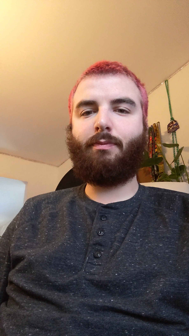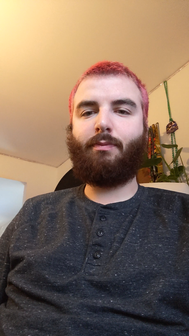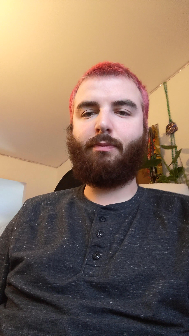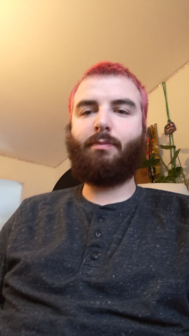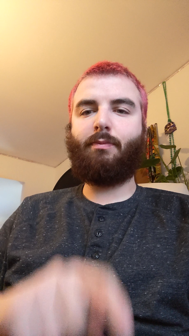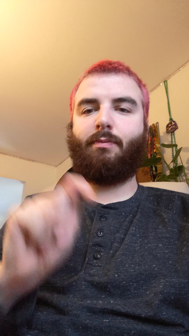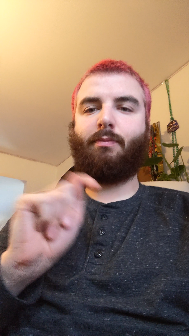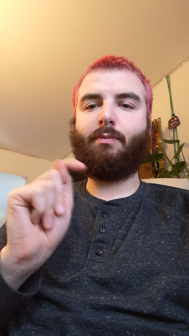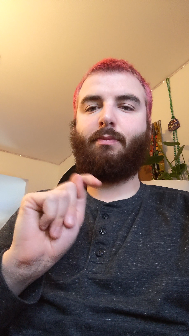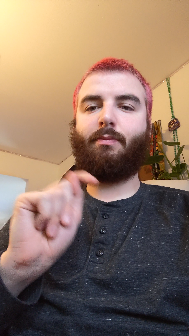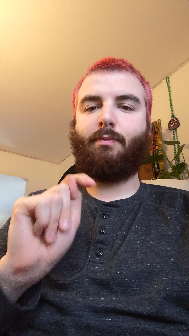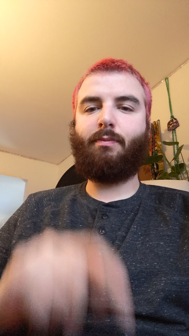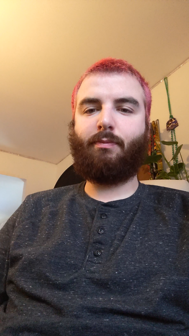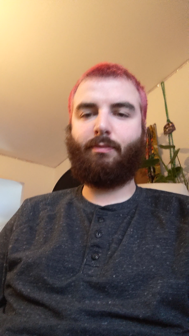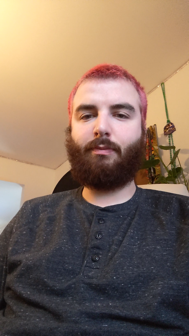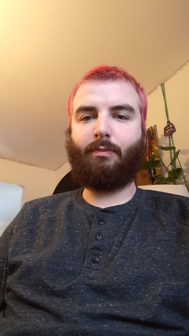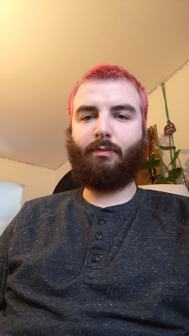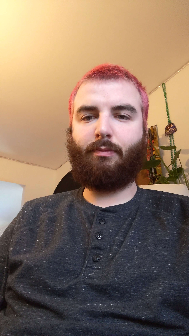bathroom